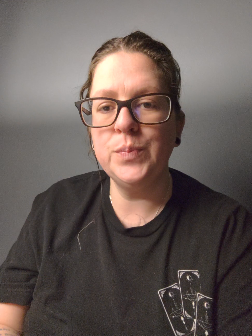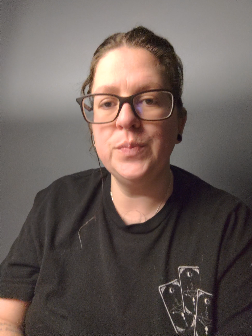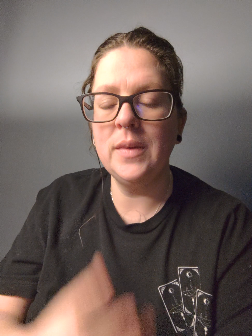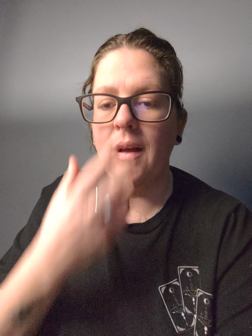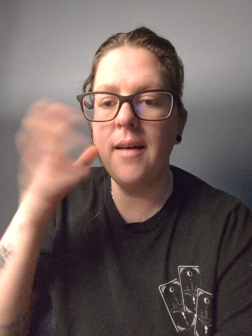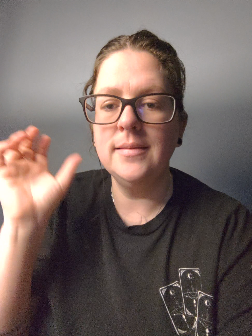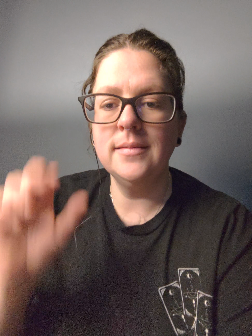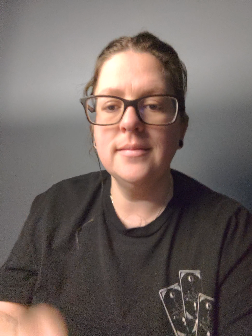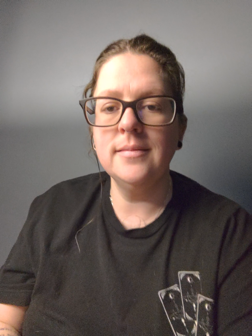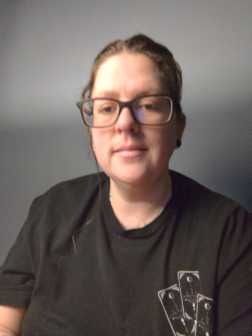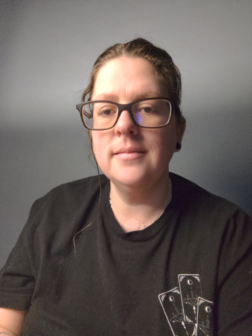hot